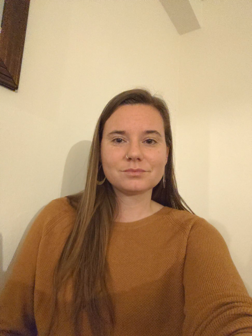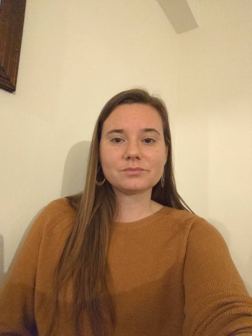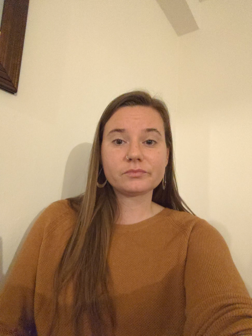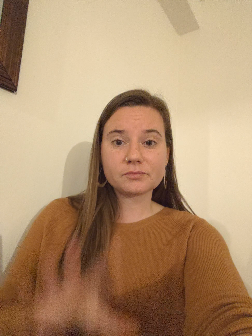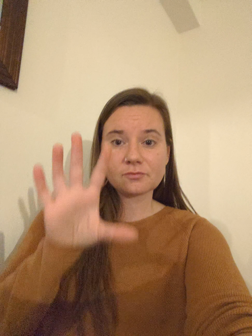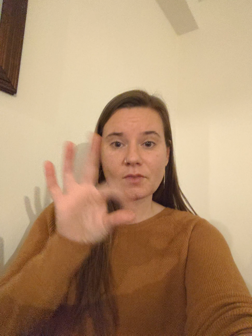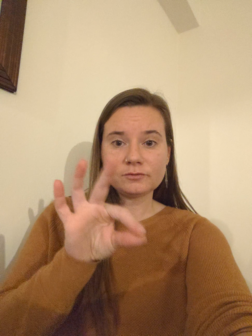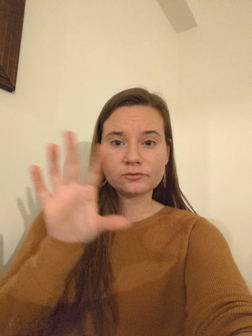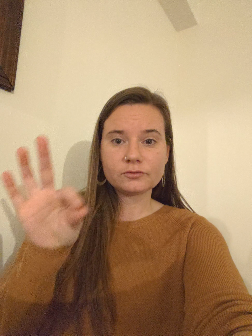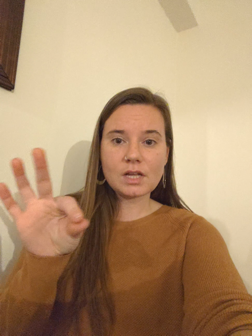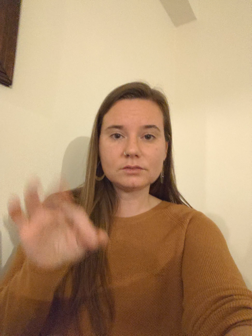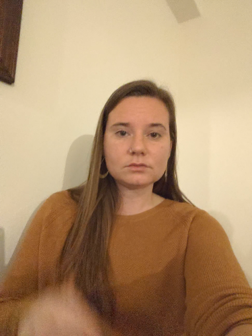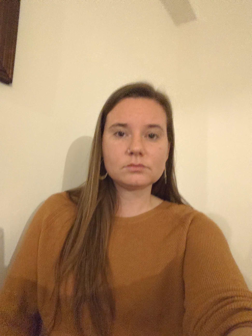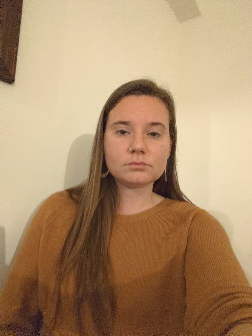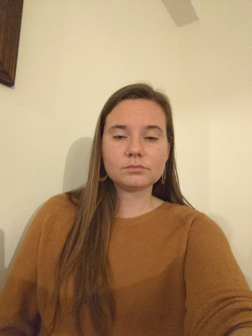french fries